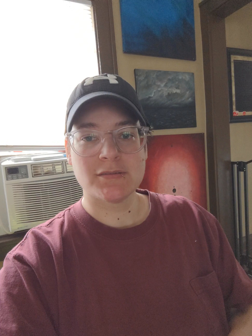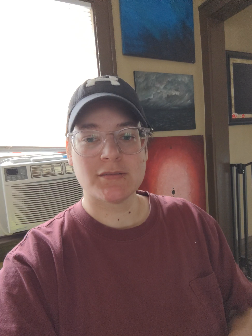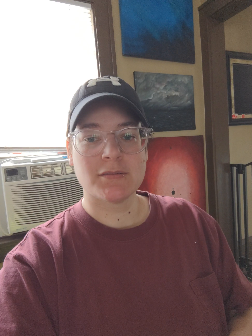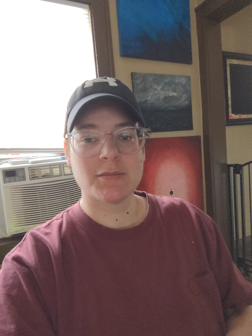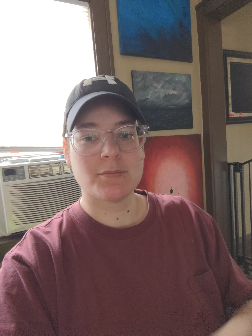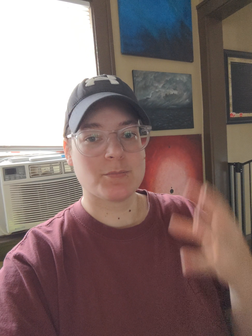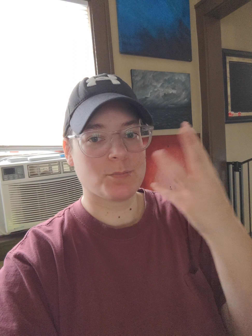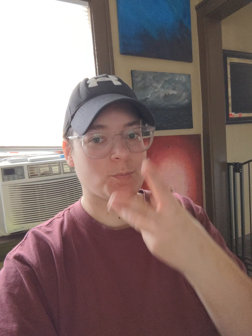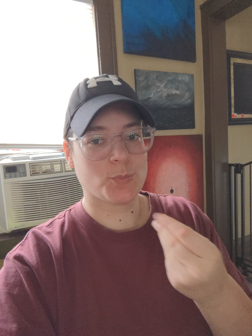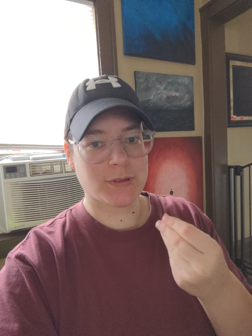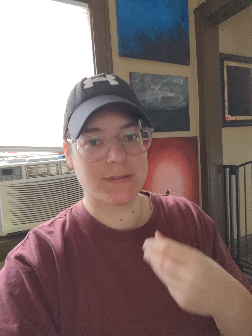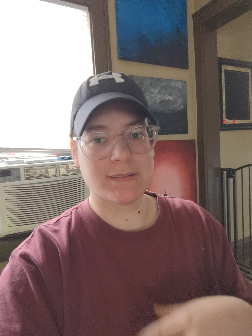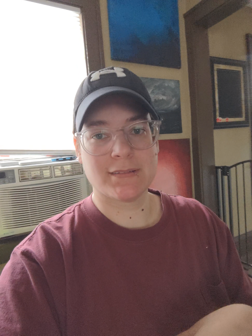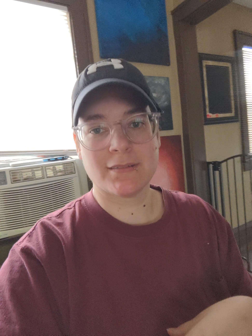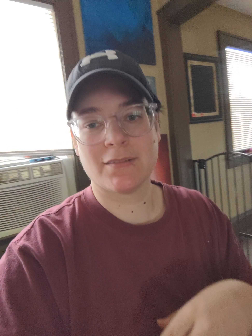pretty